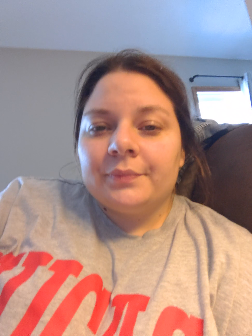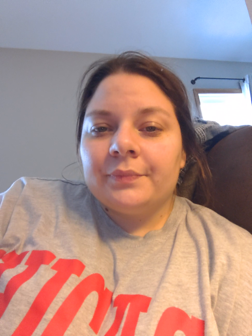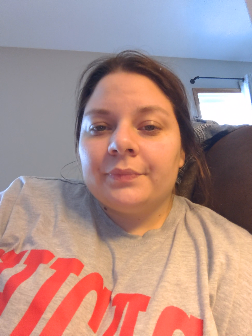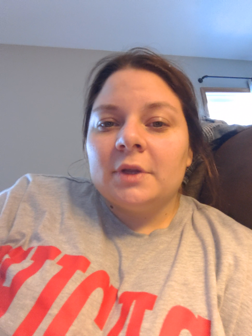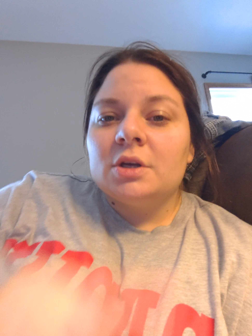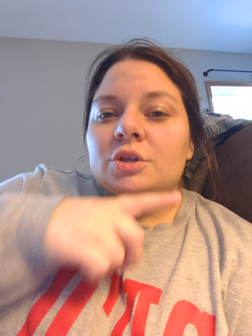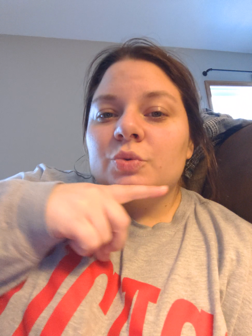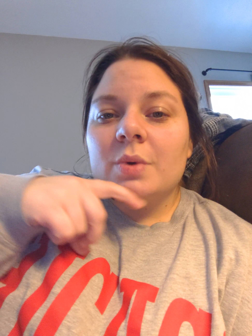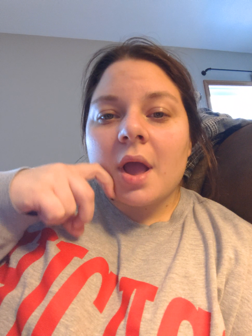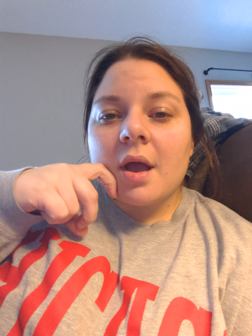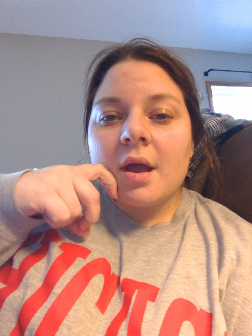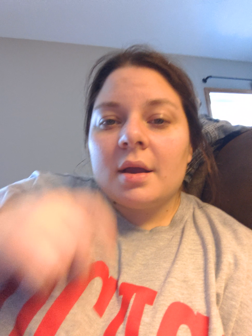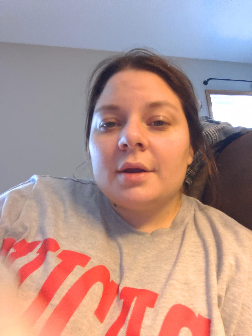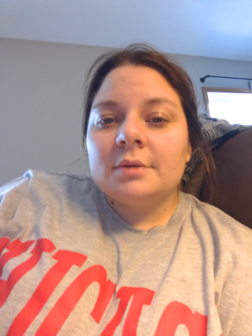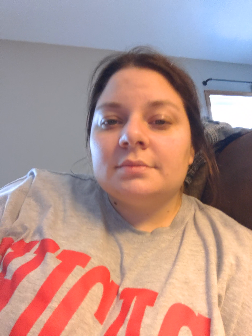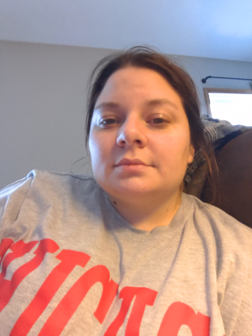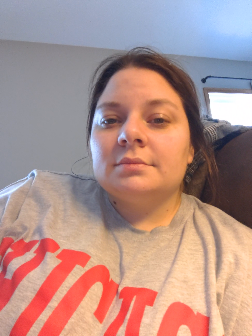dry